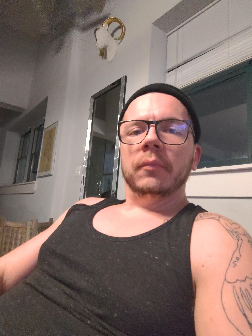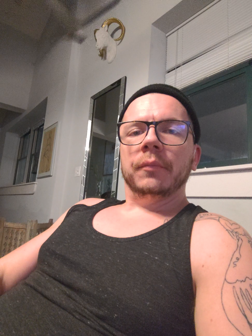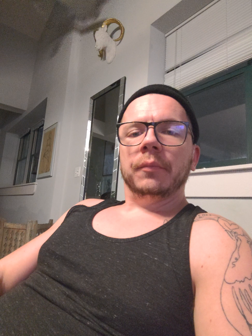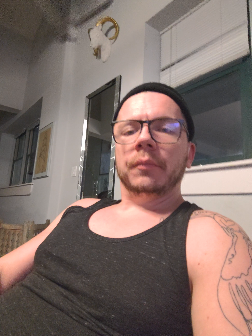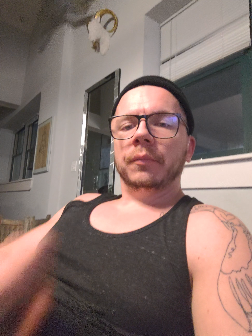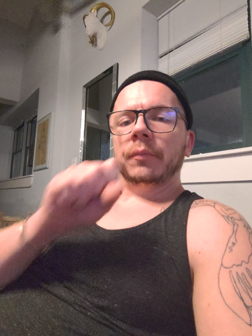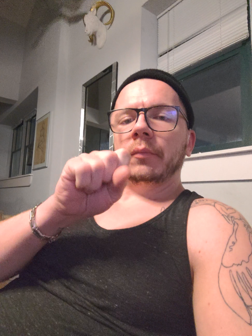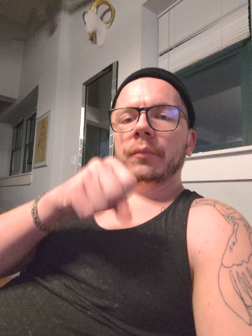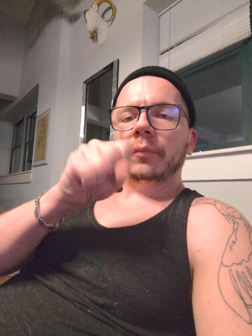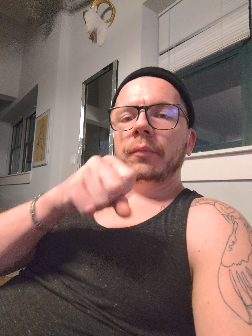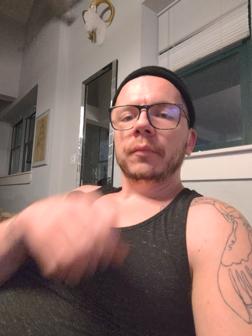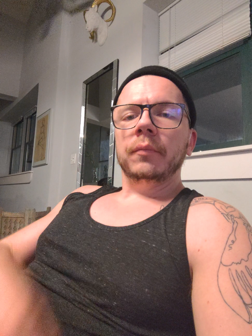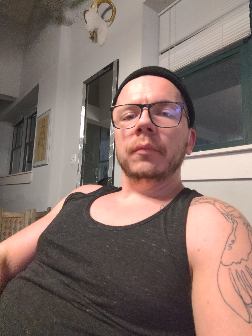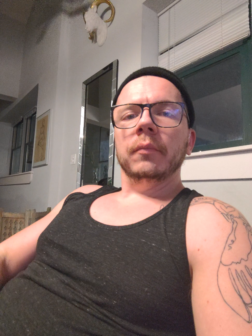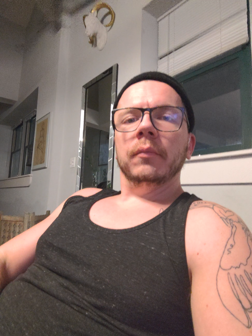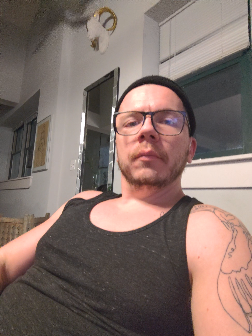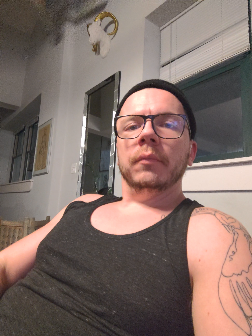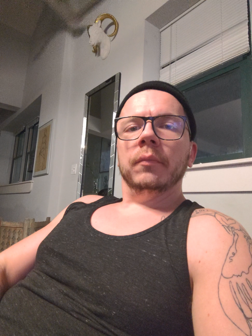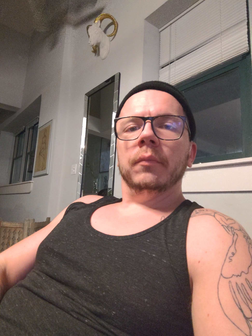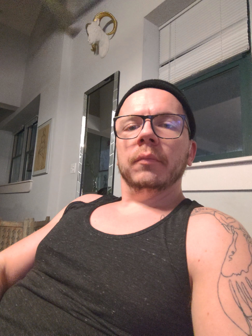yes